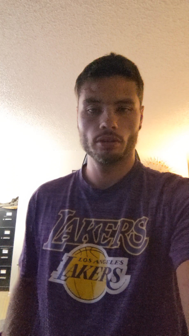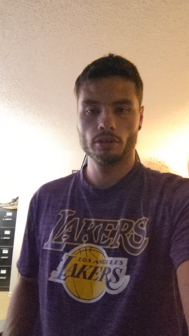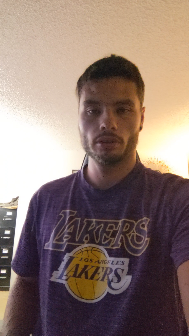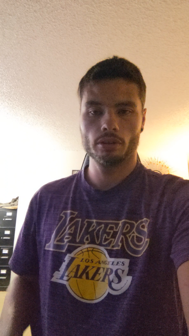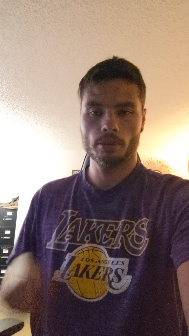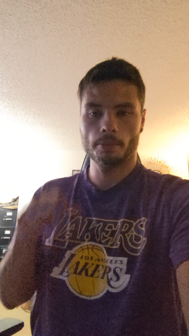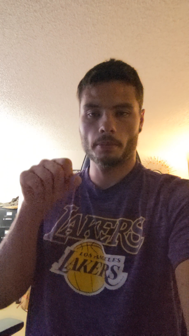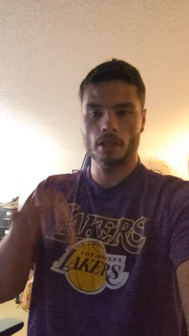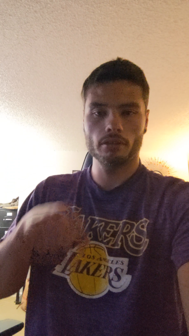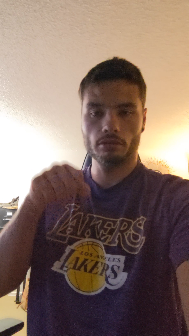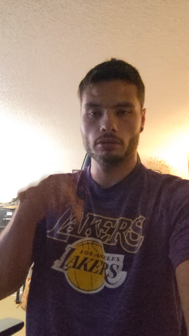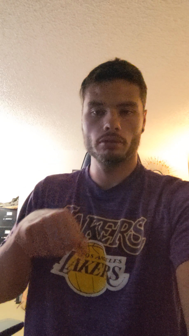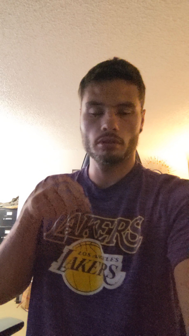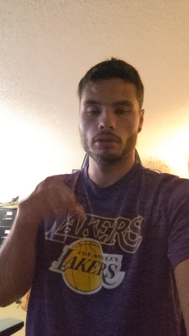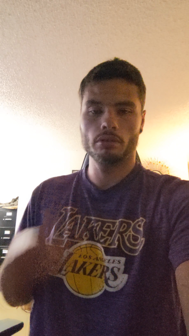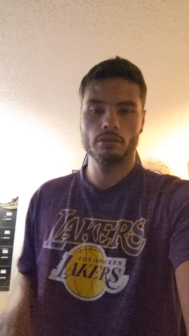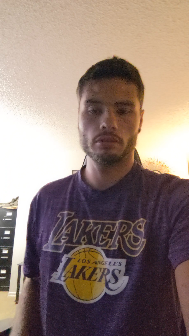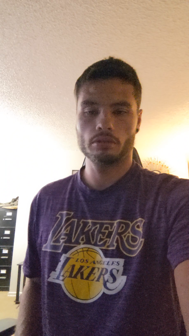bicycle